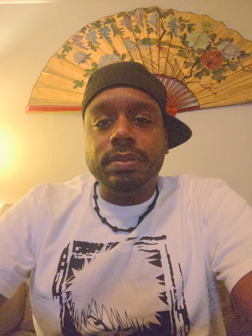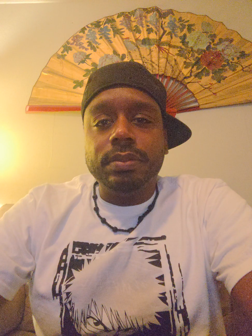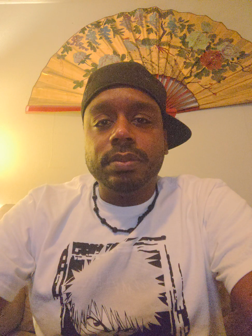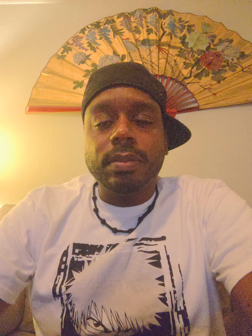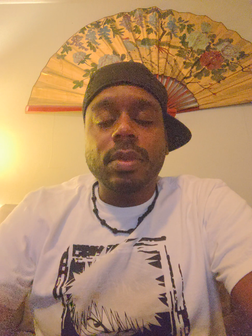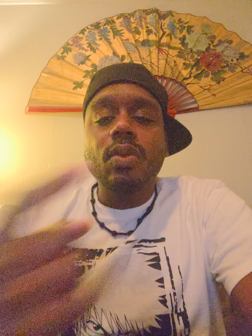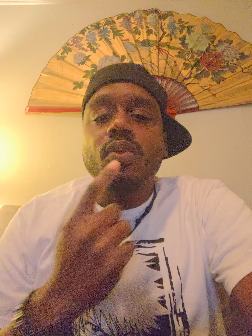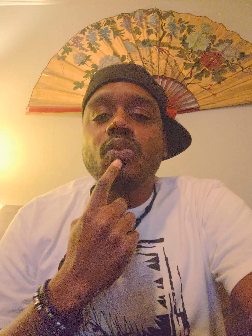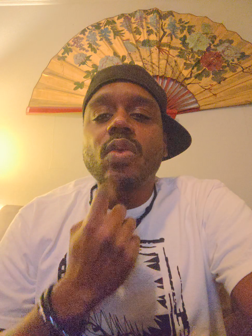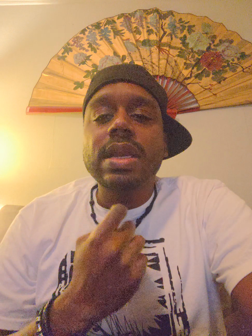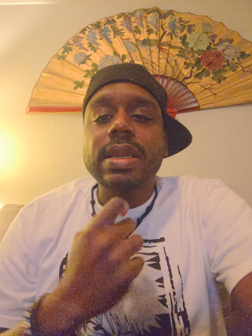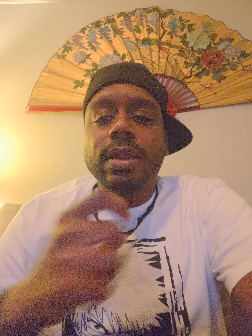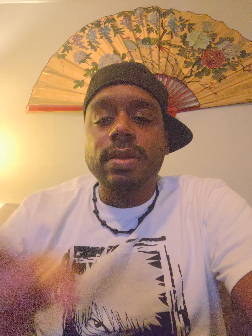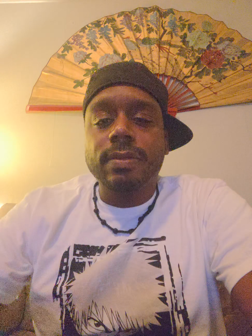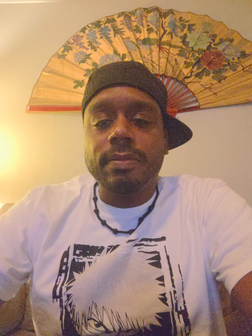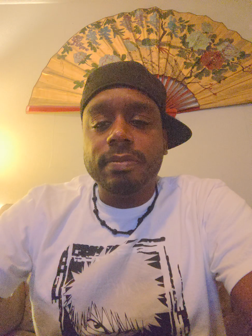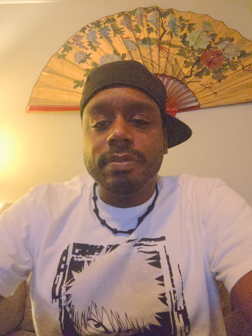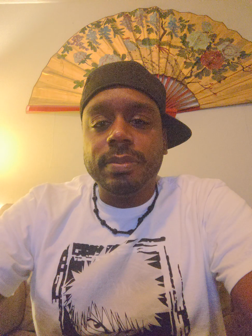red